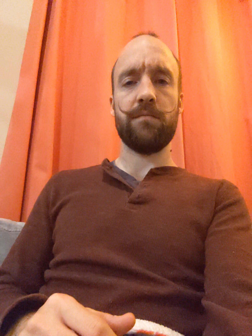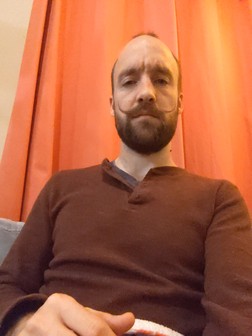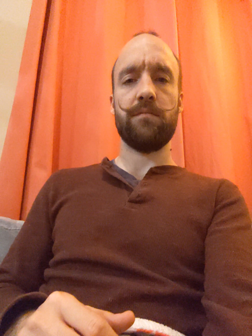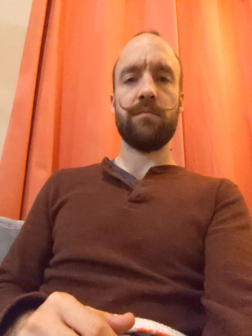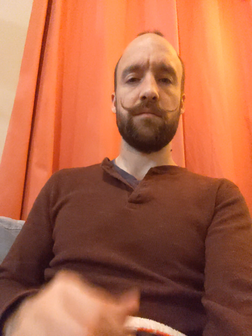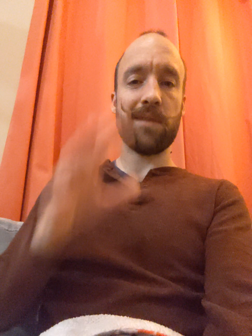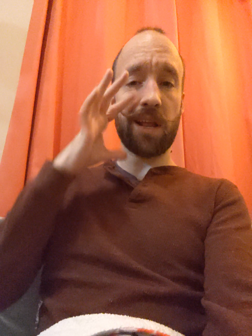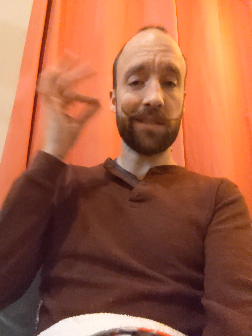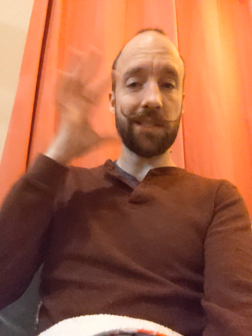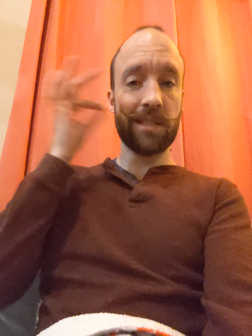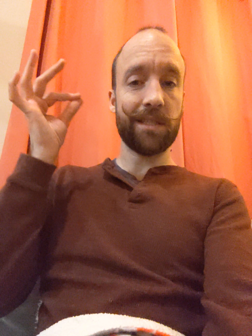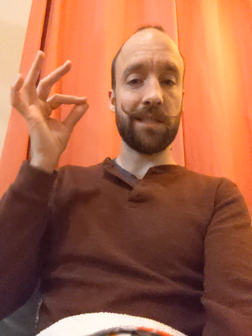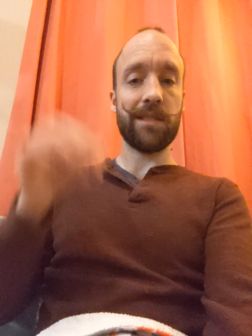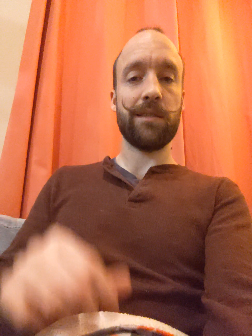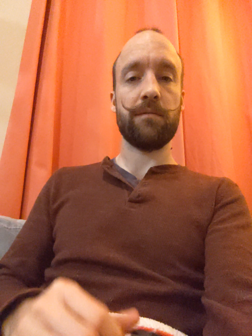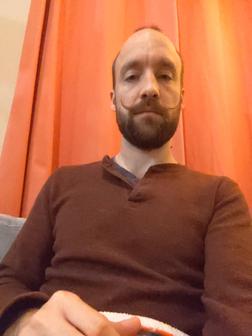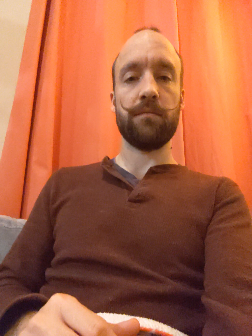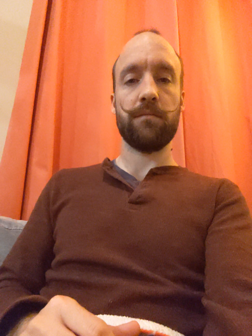cat